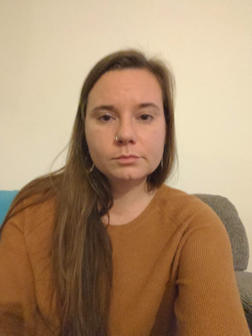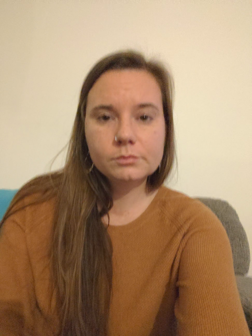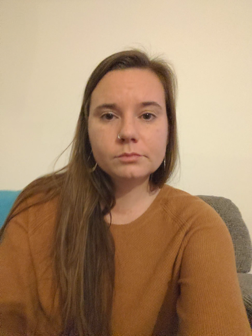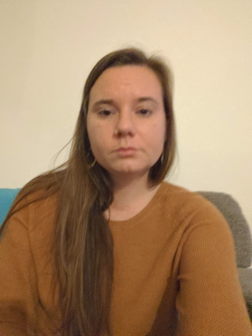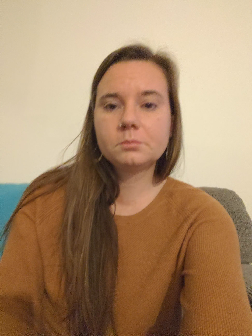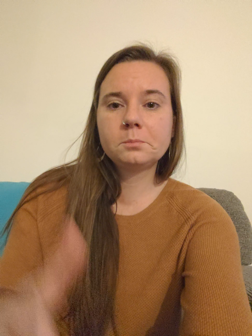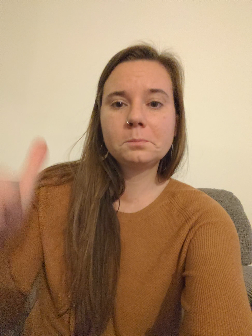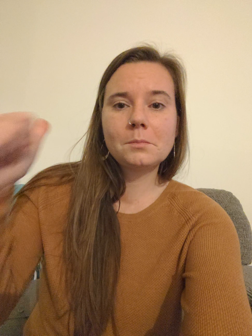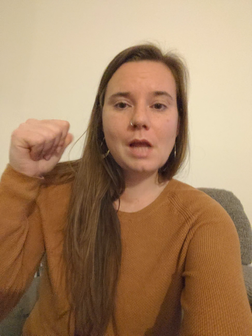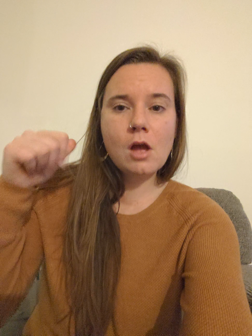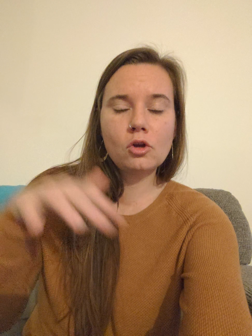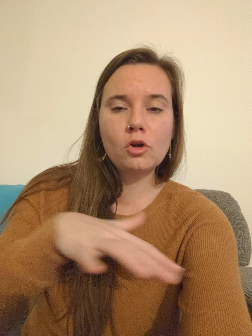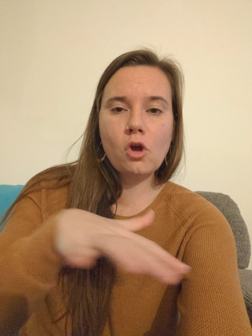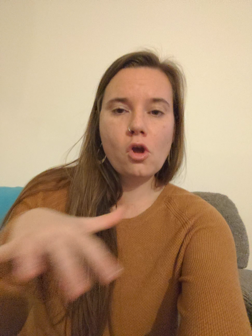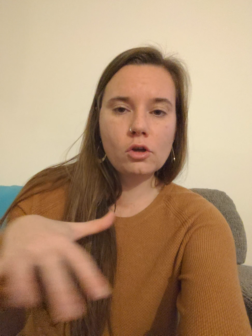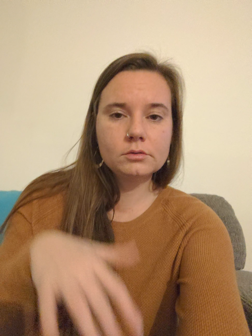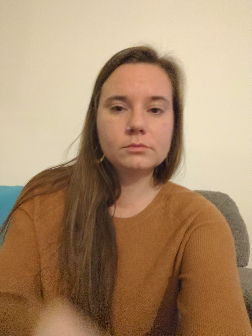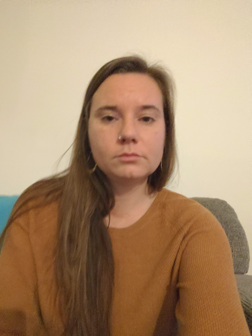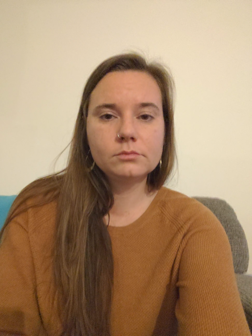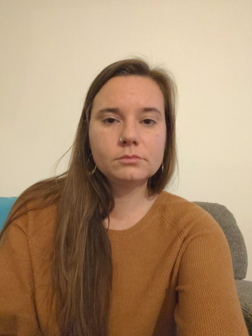backyard